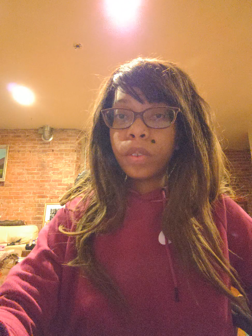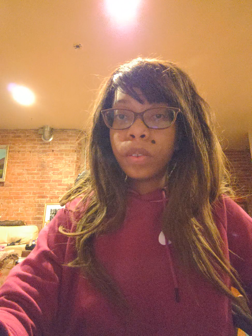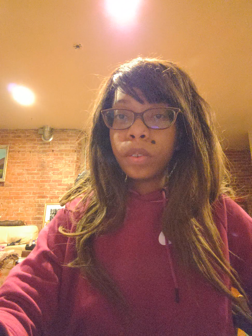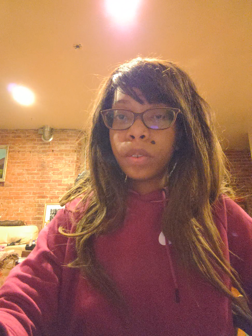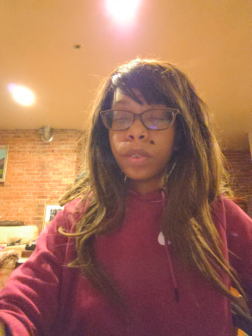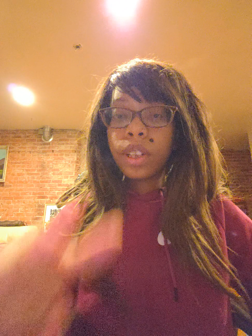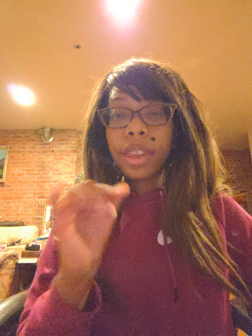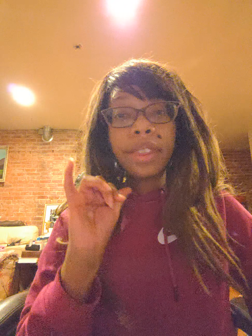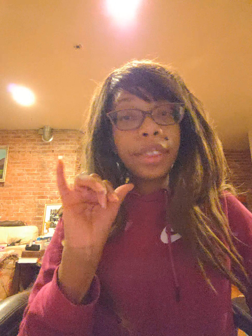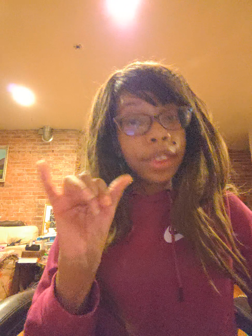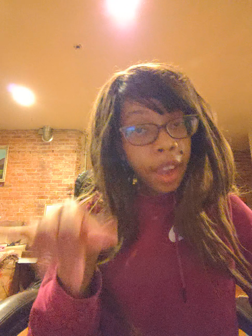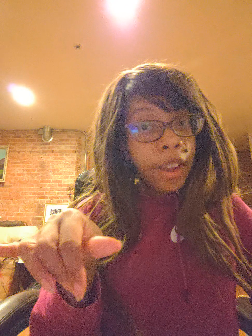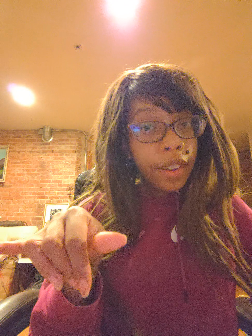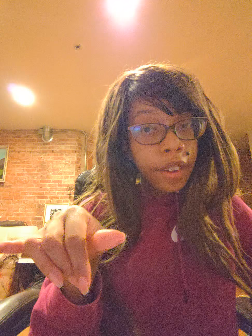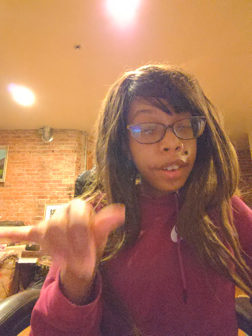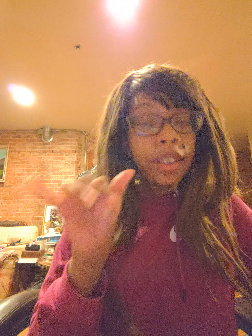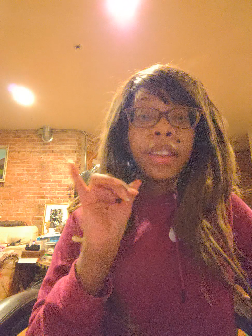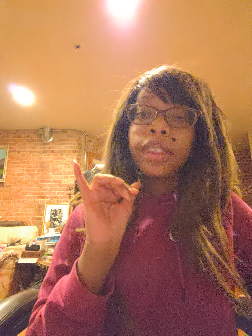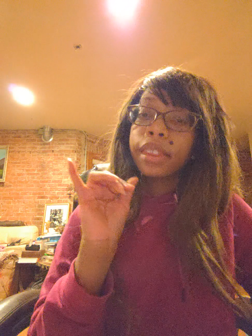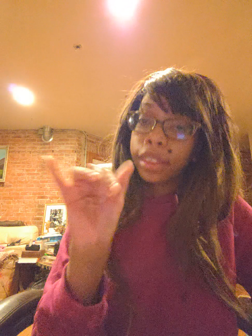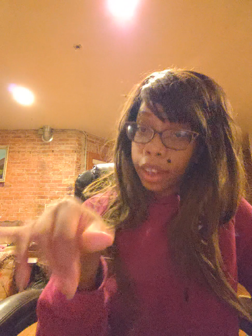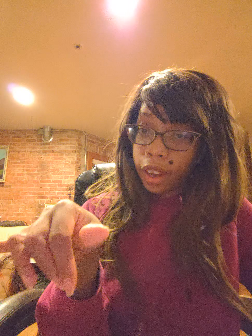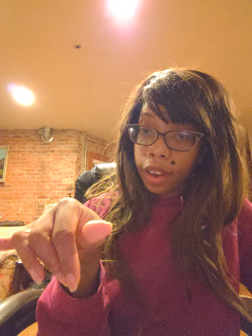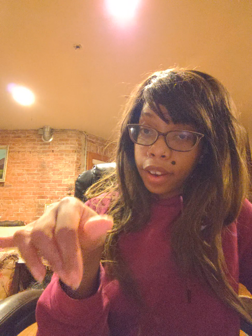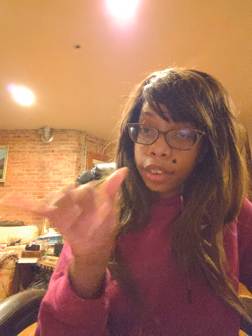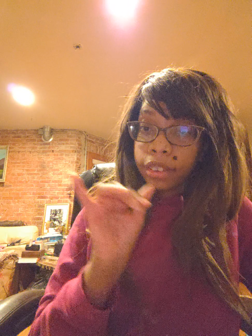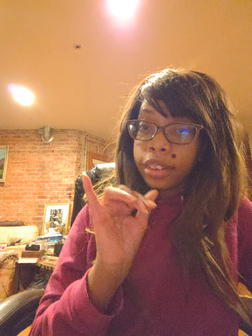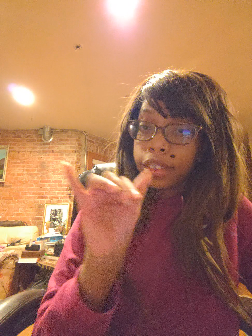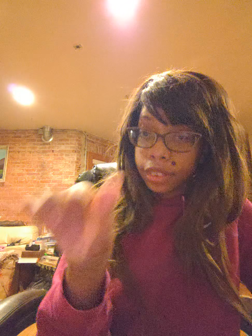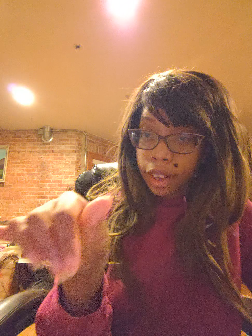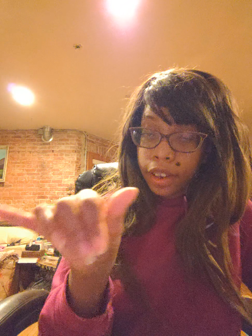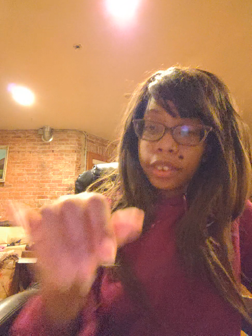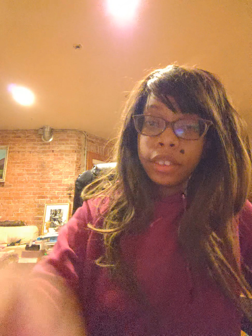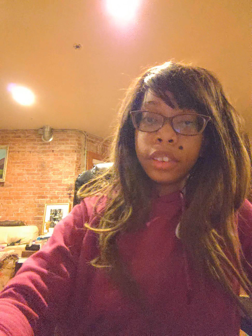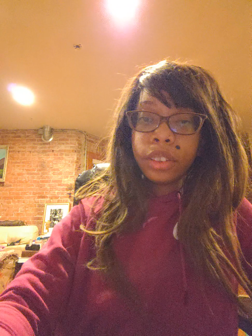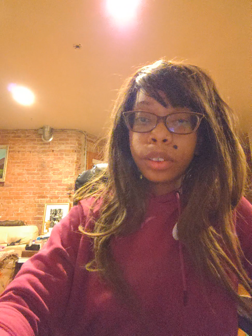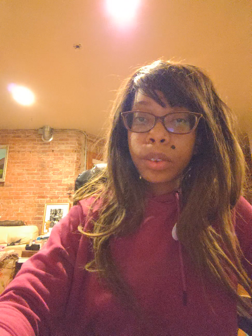that